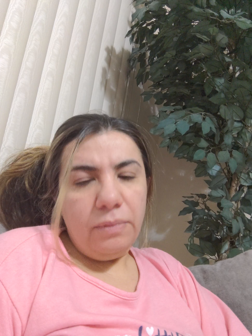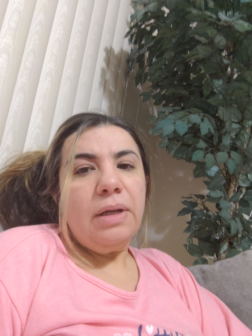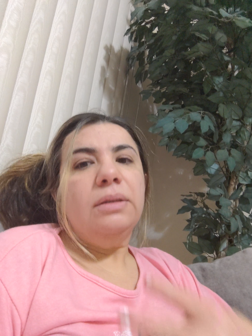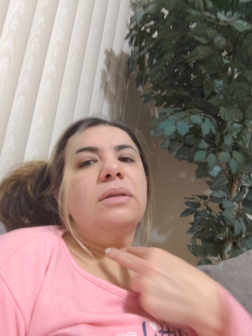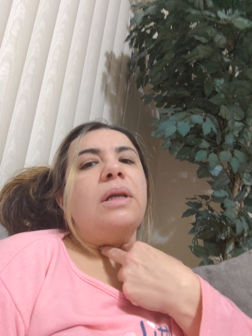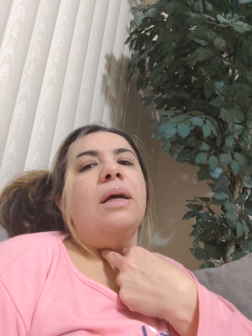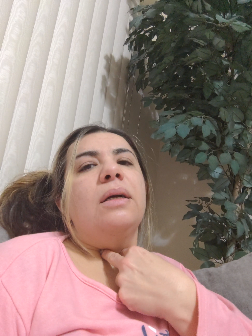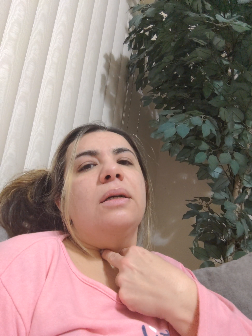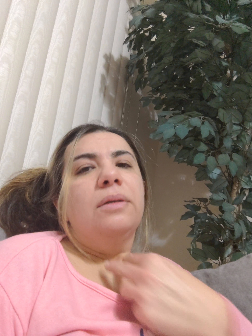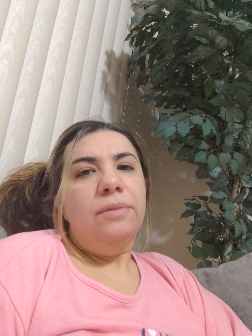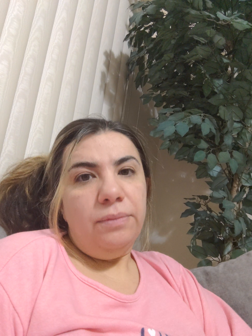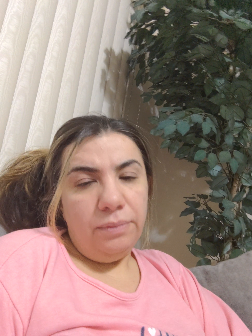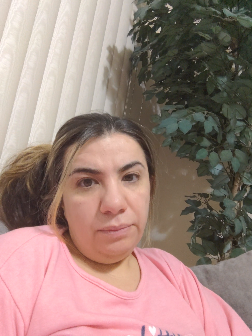stuck